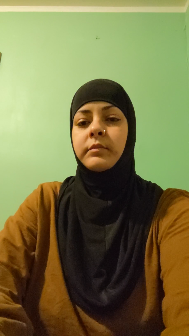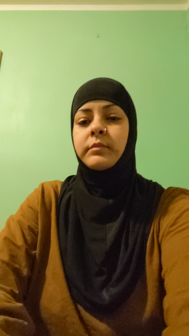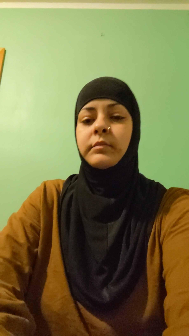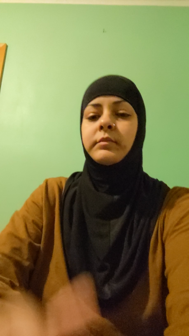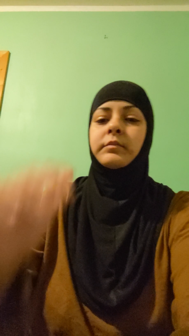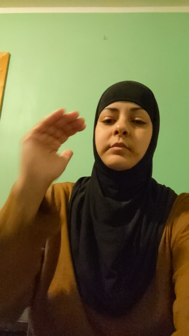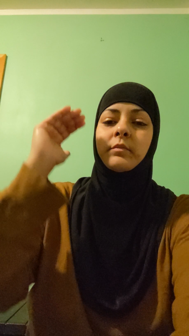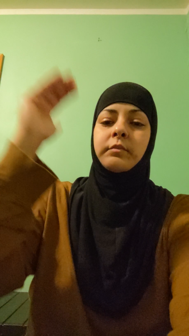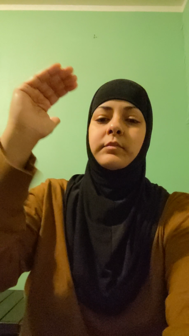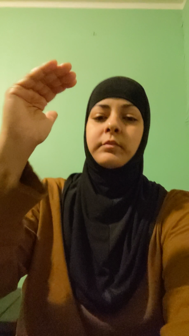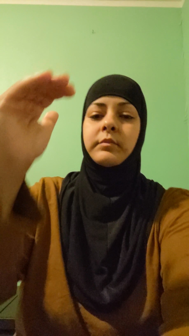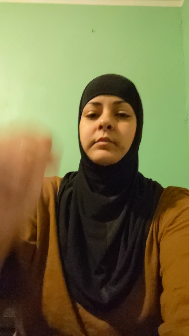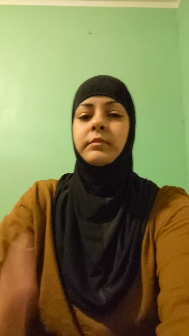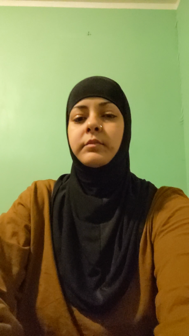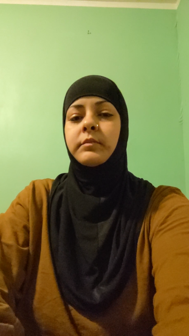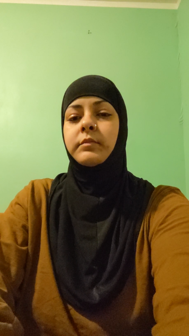big